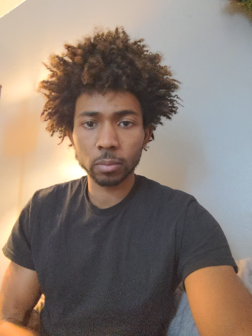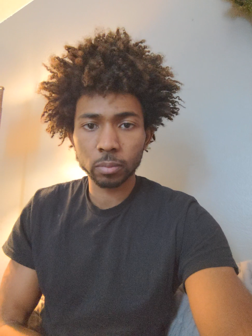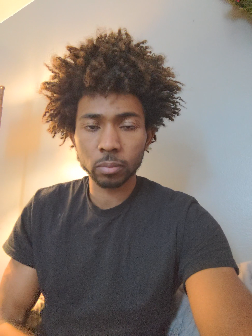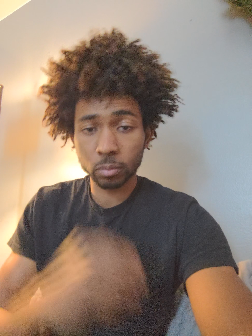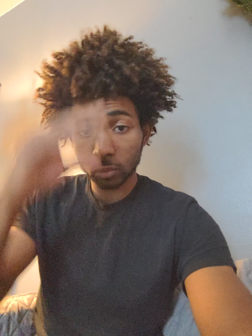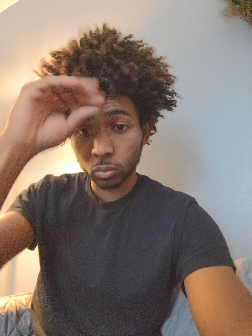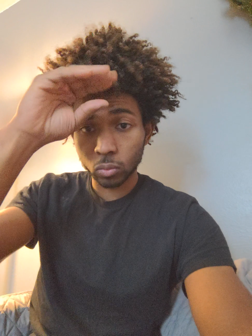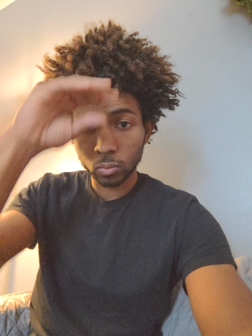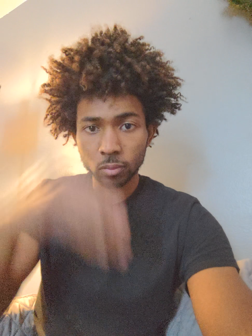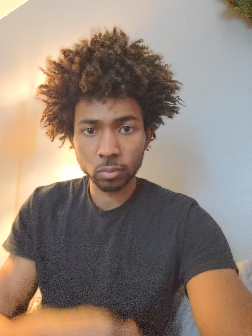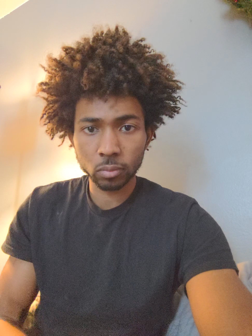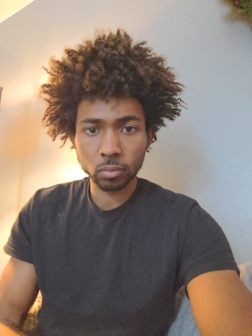boy